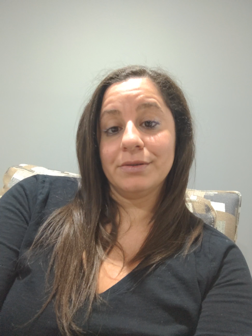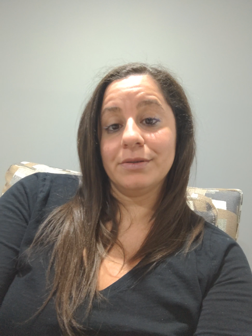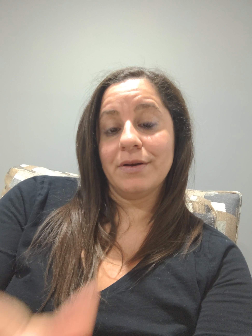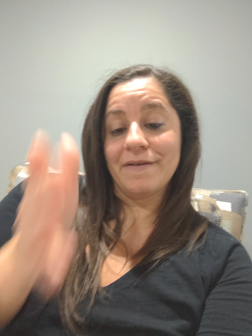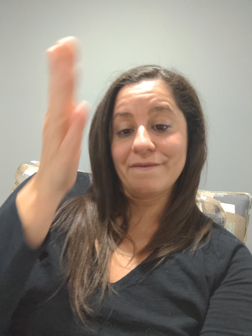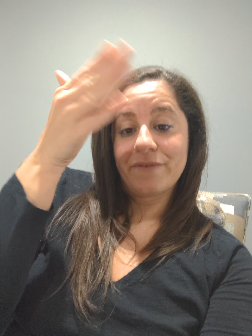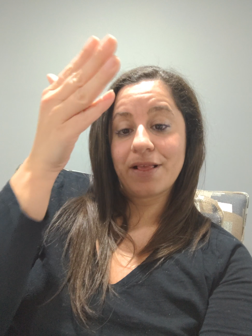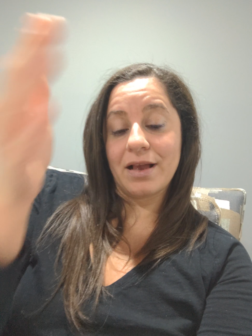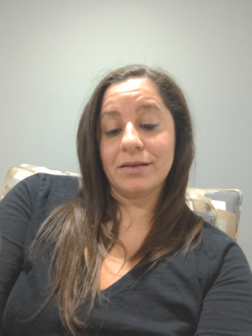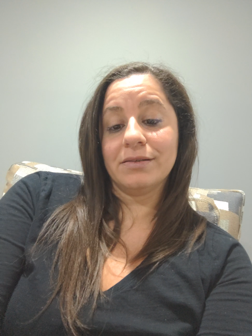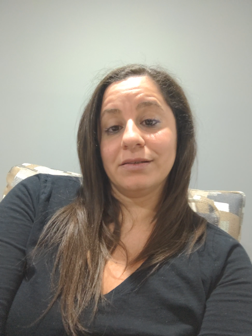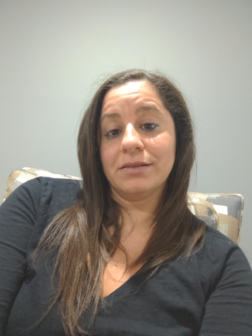flag